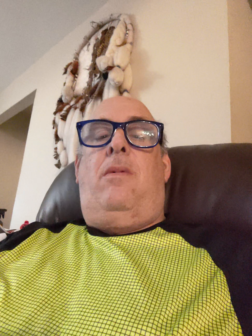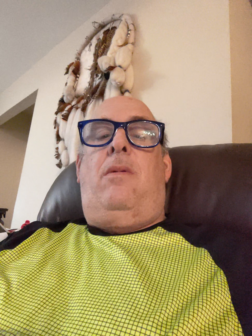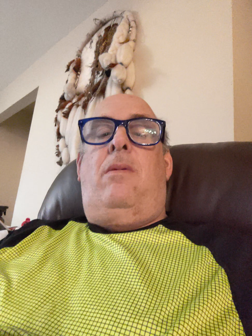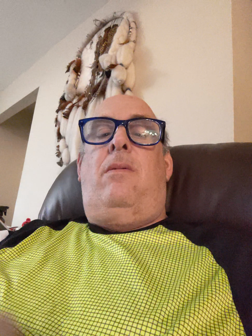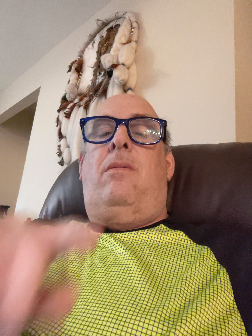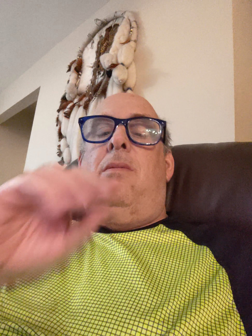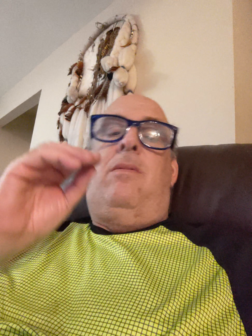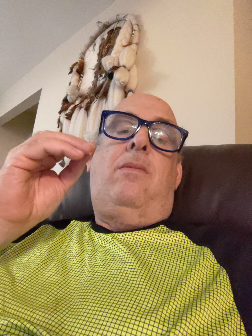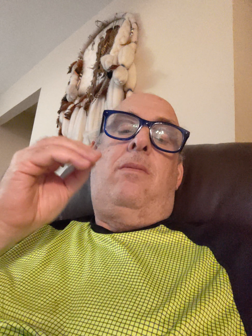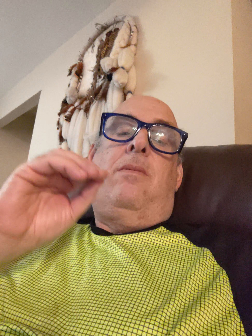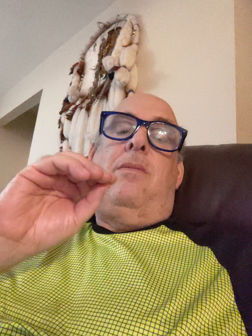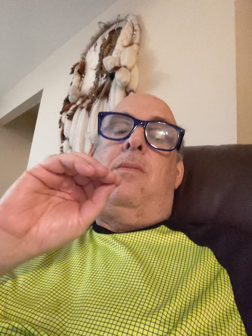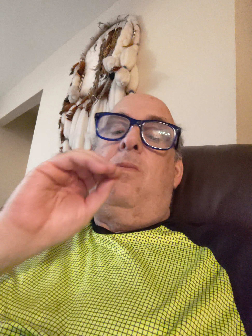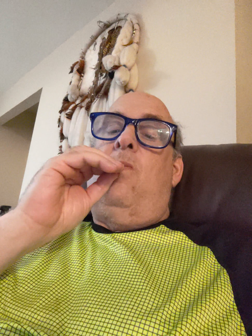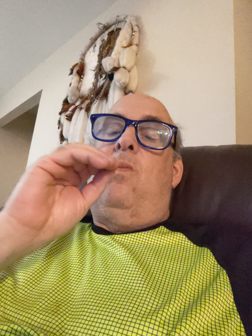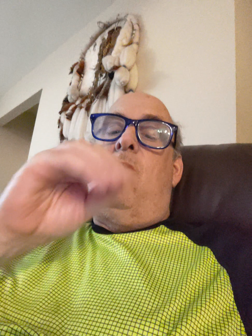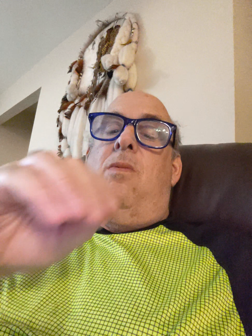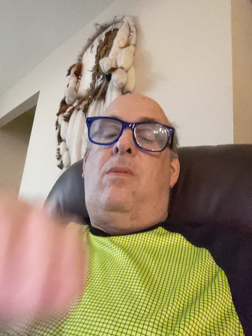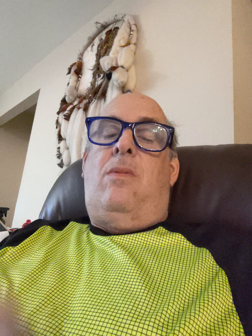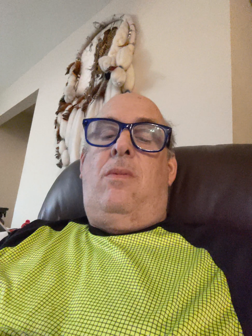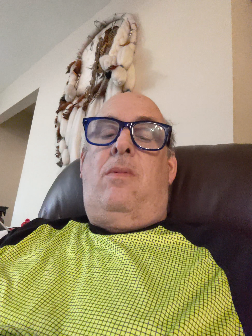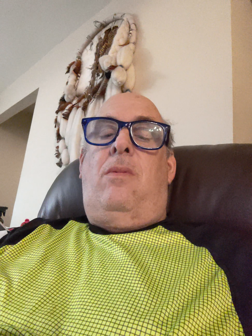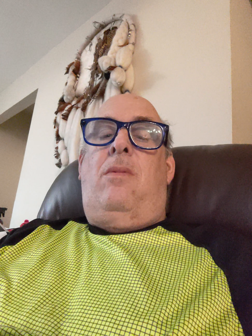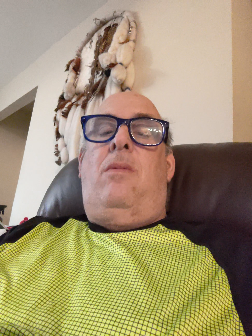kiss